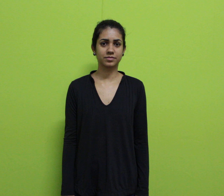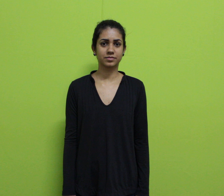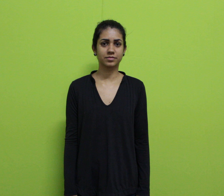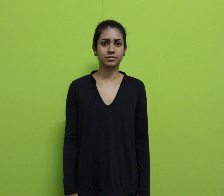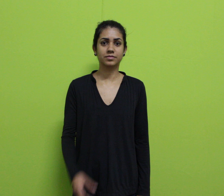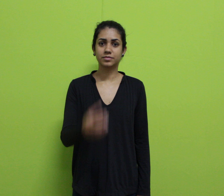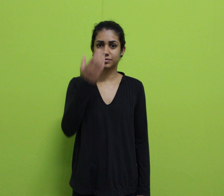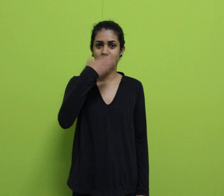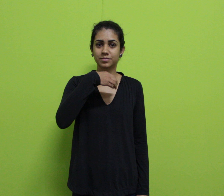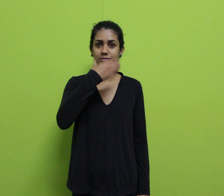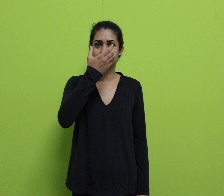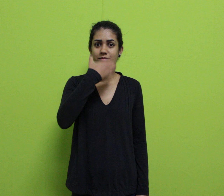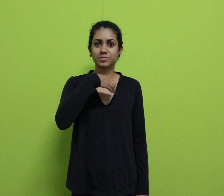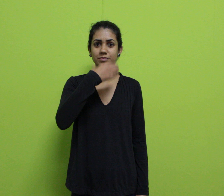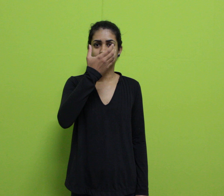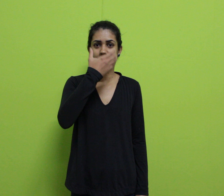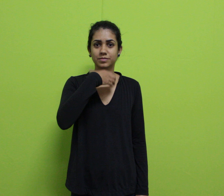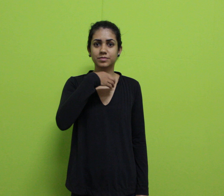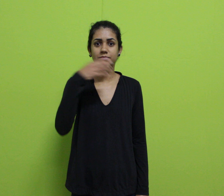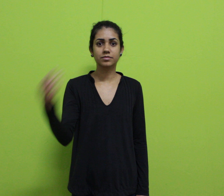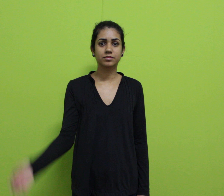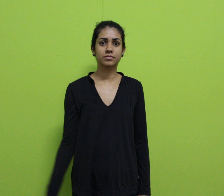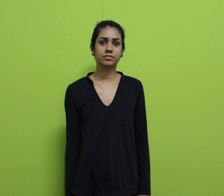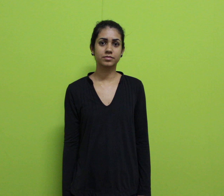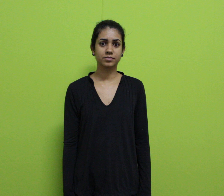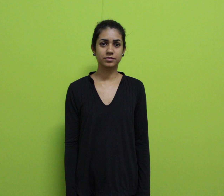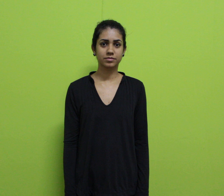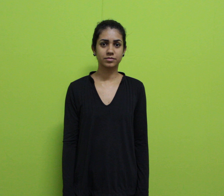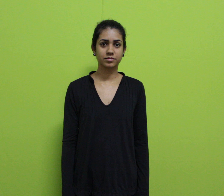maçã